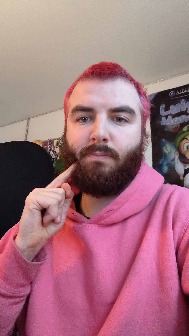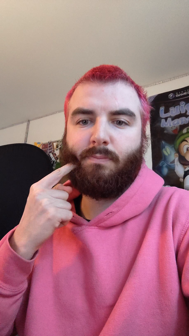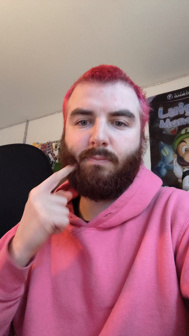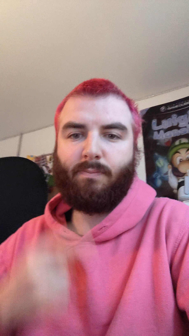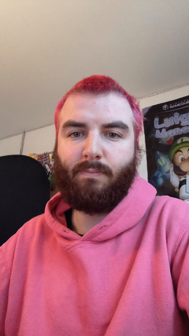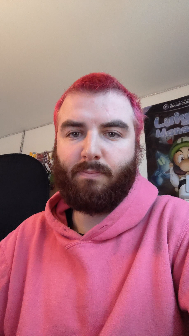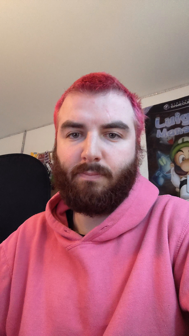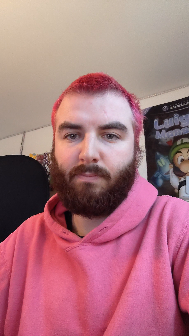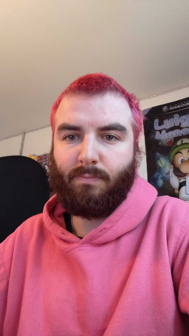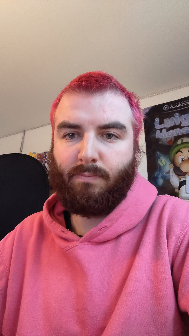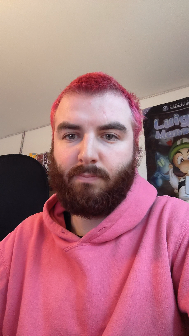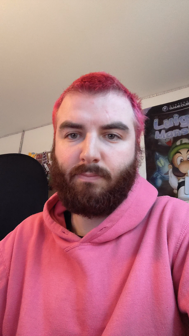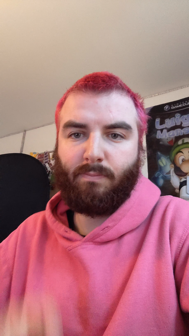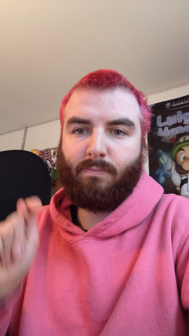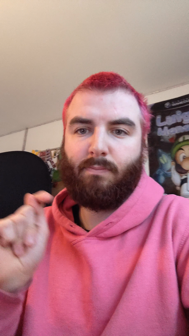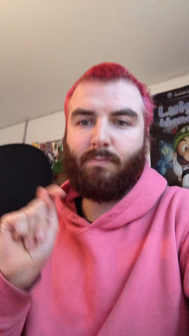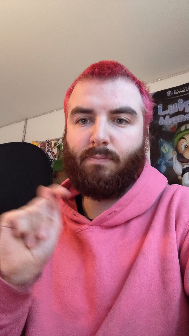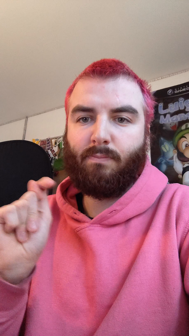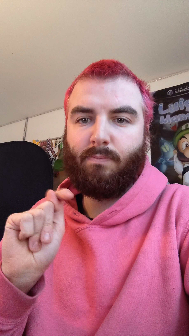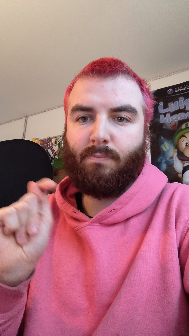bathroom